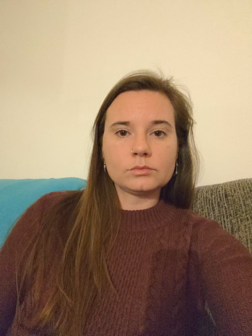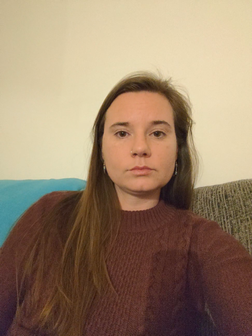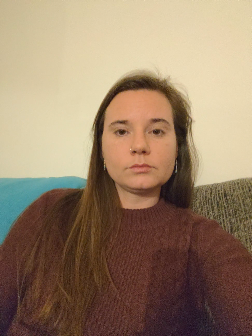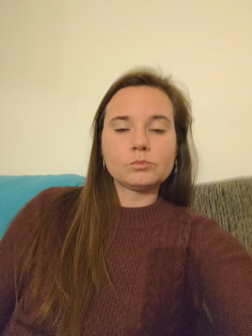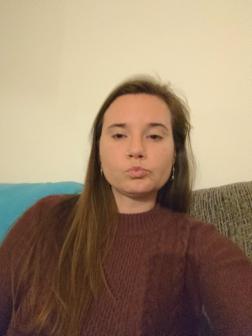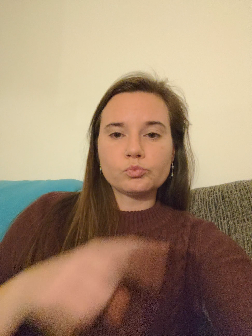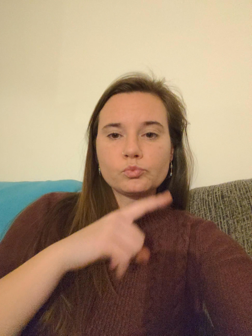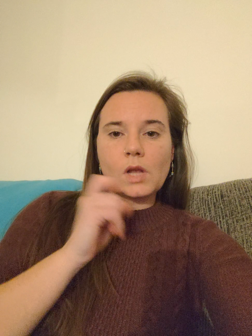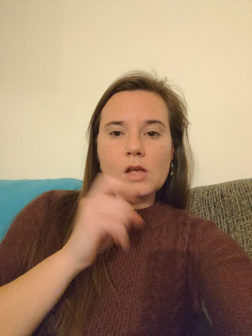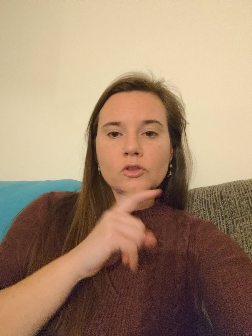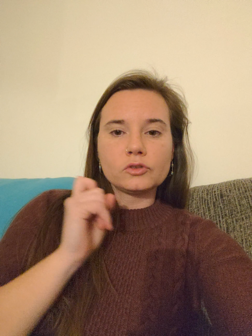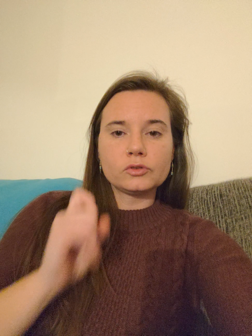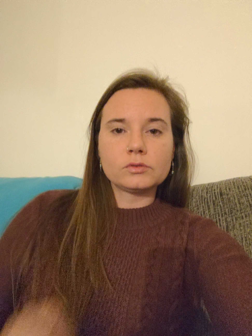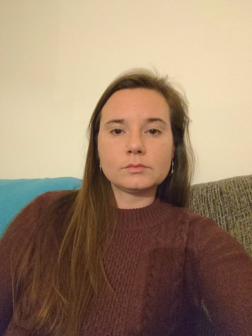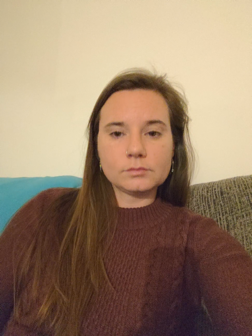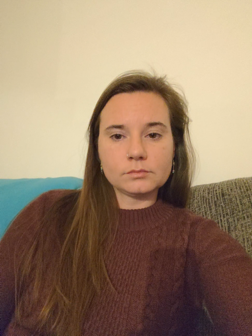dryer